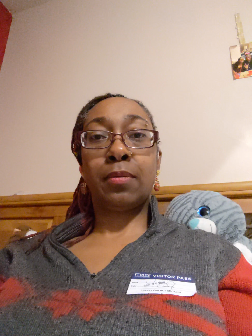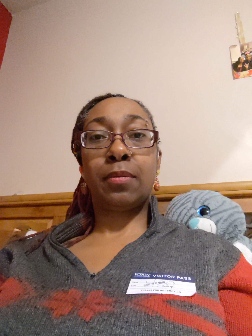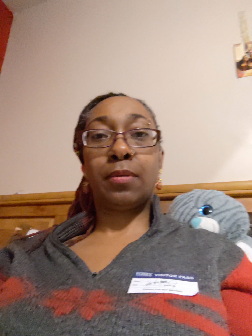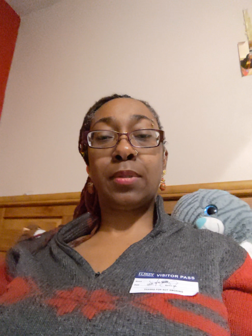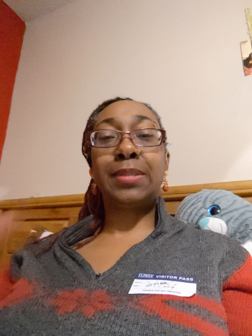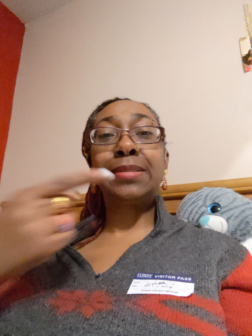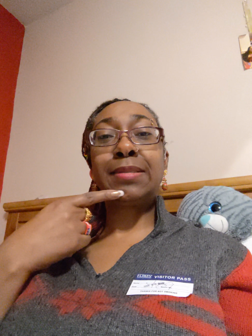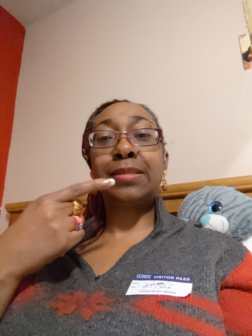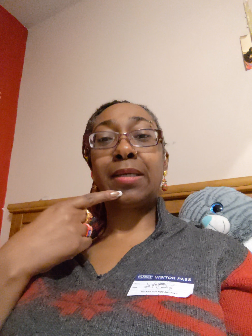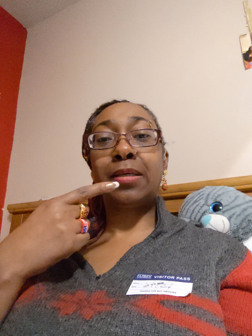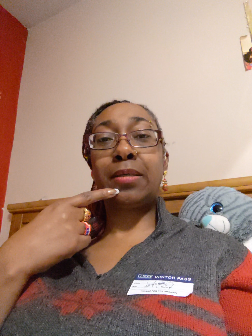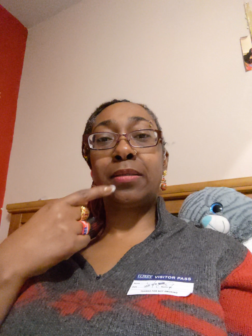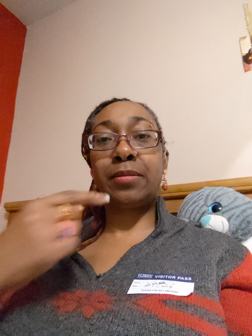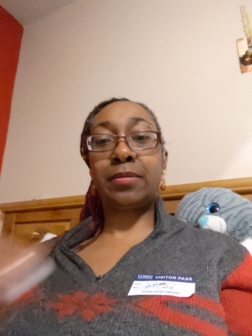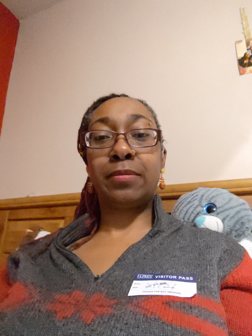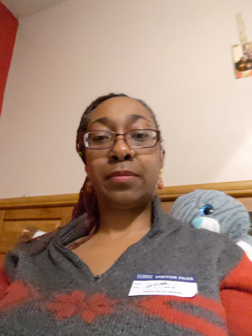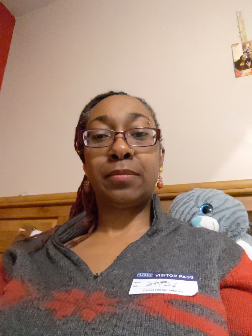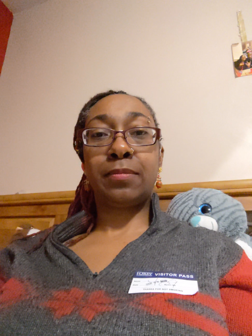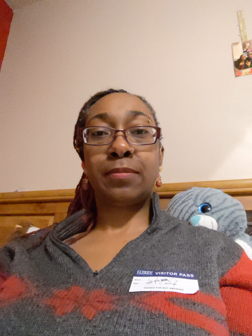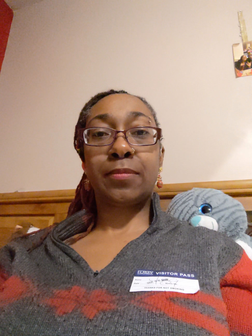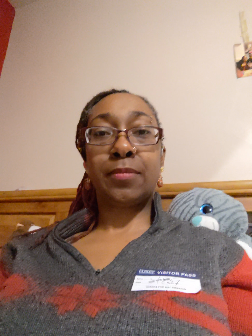say